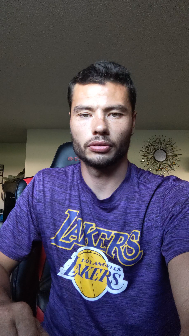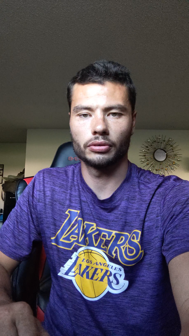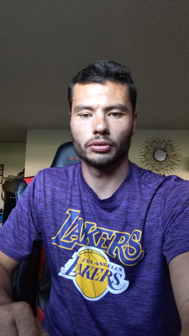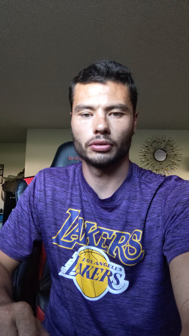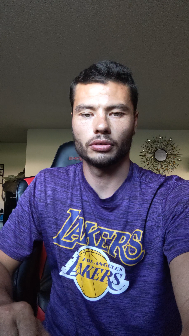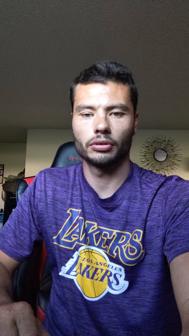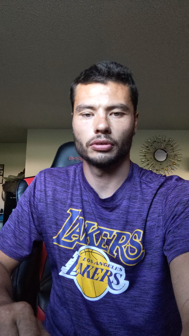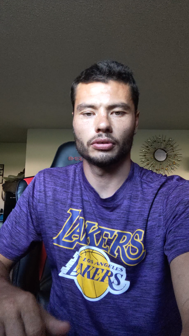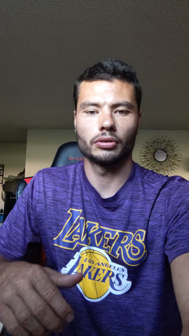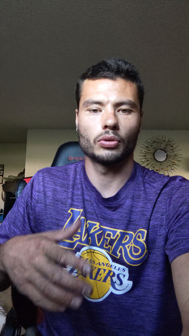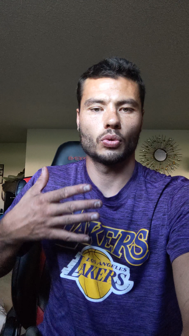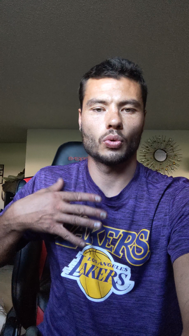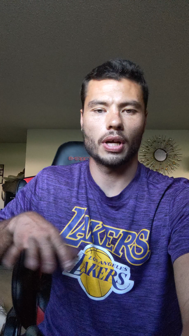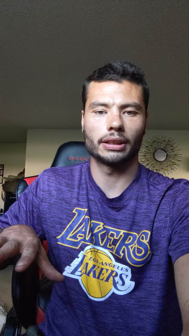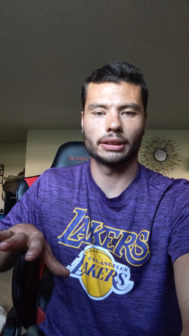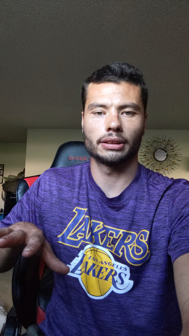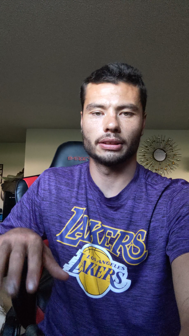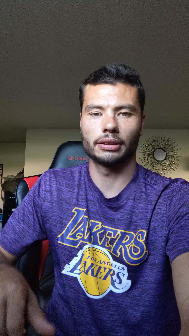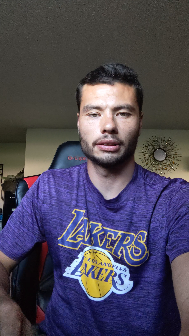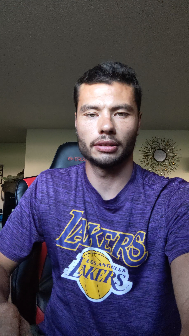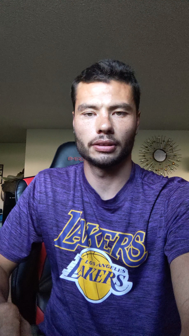dress